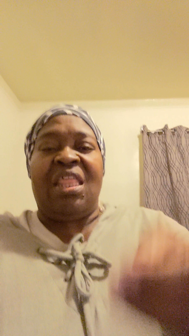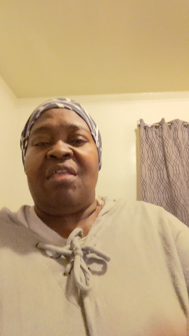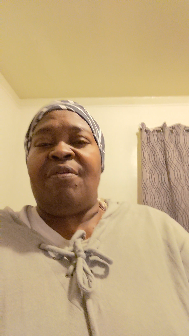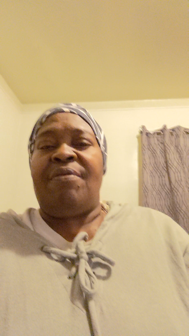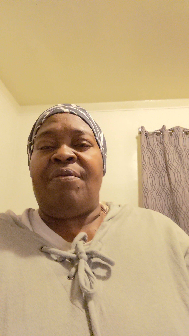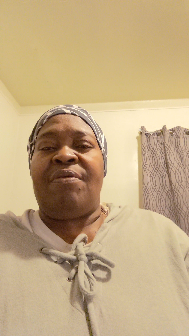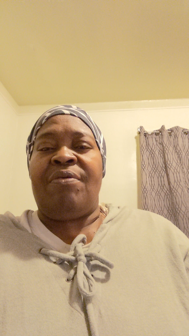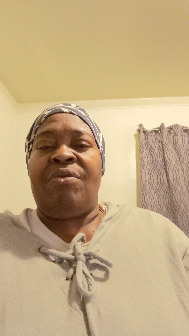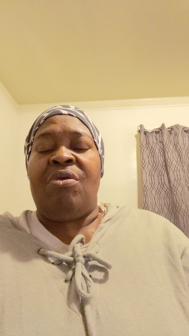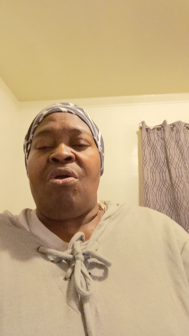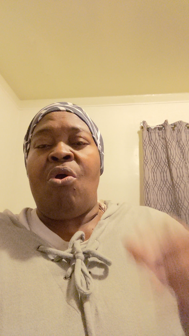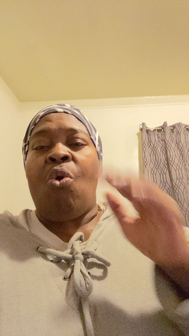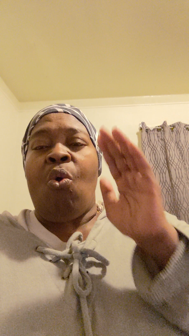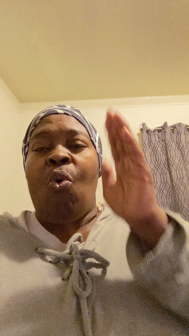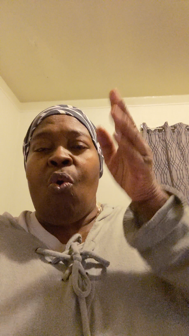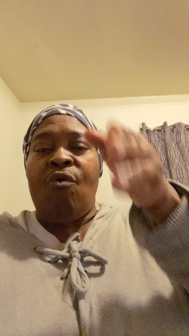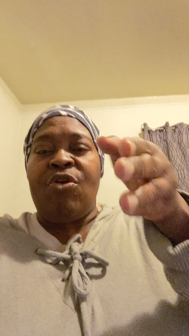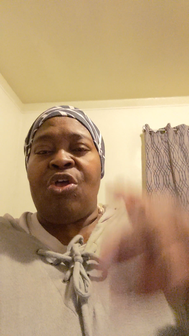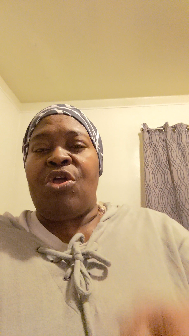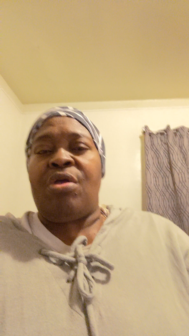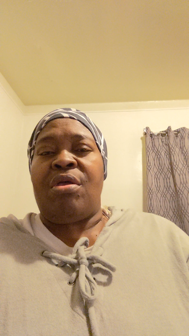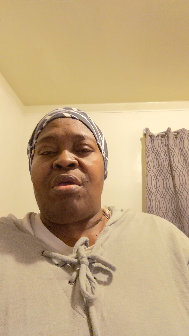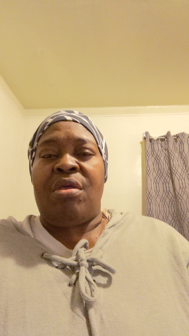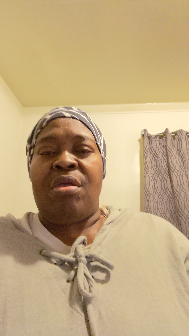over